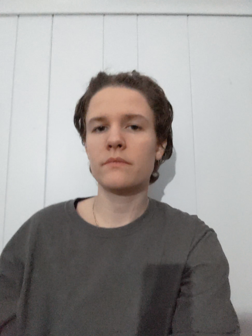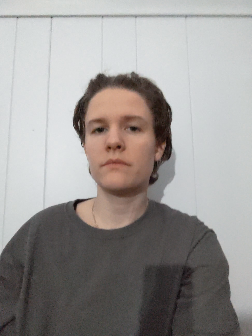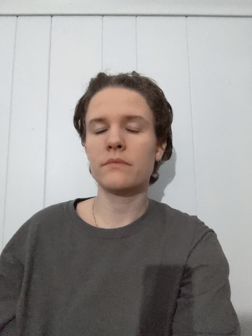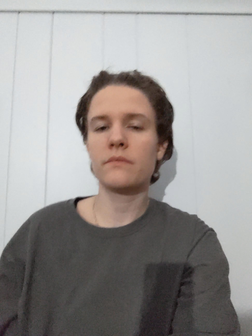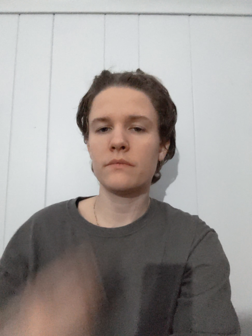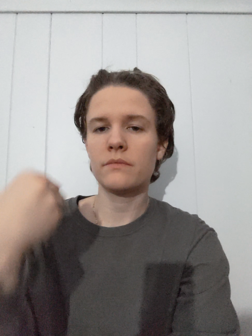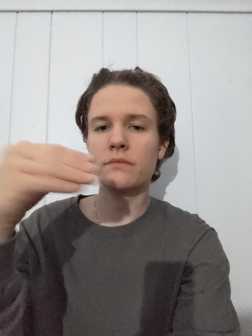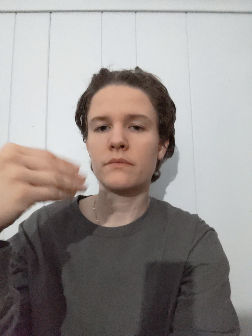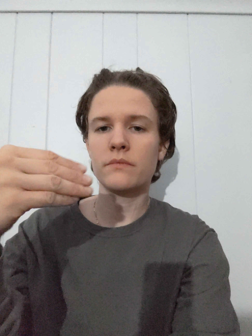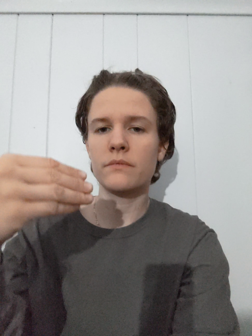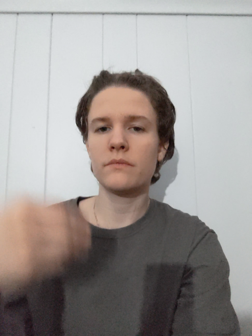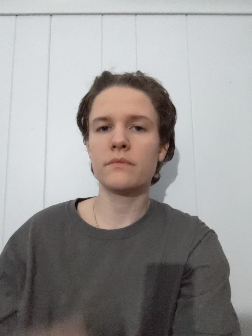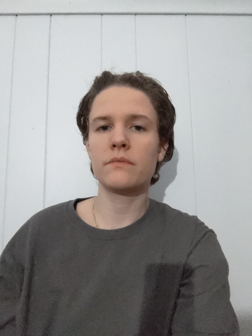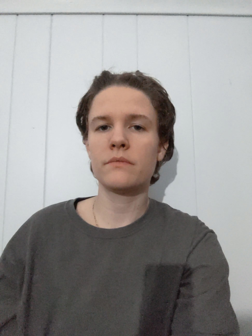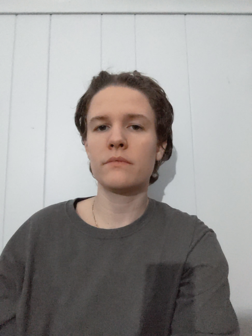store